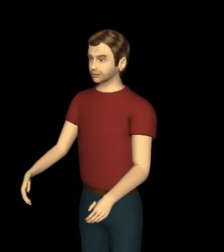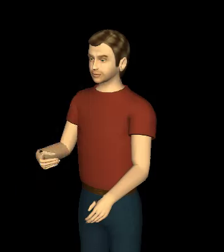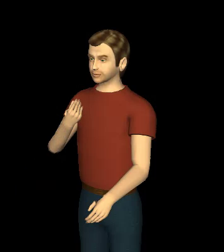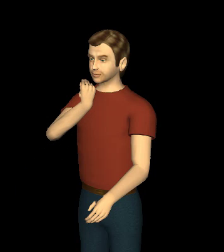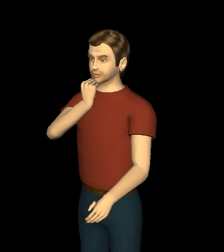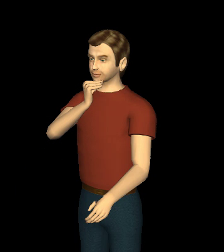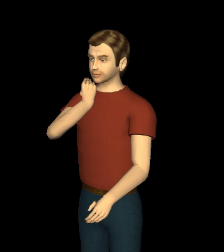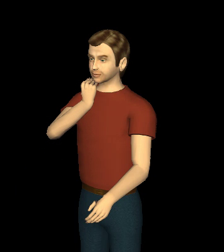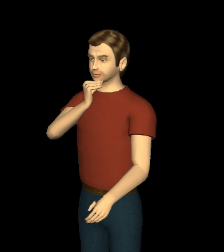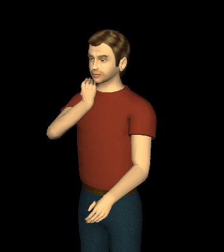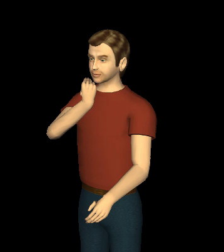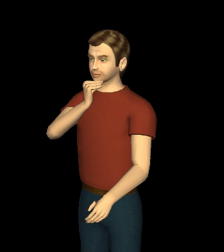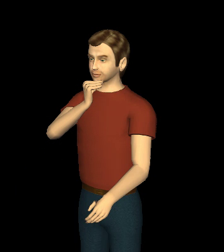يشعر بالبرد